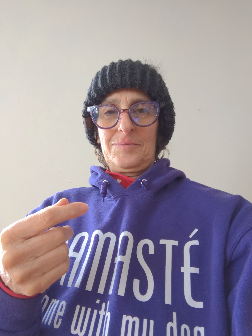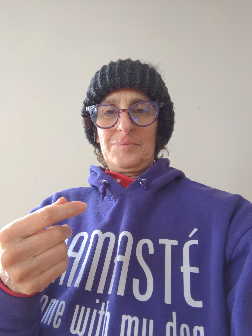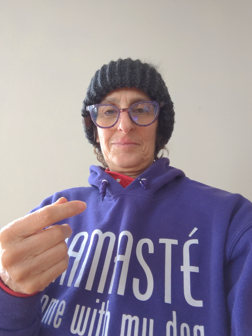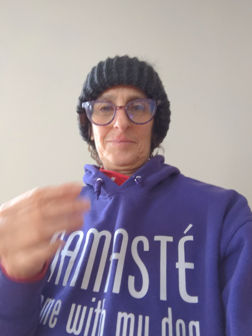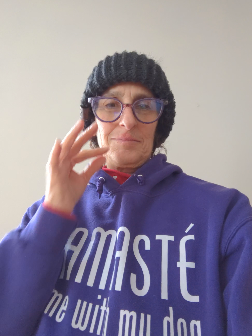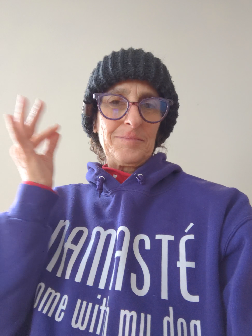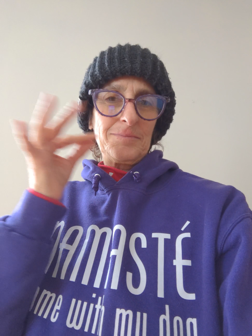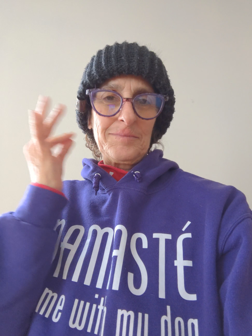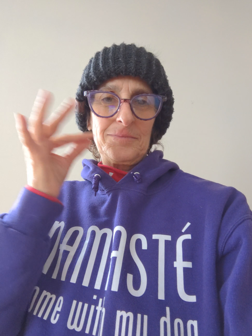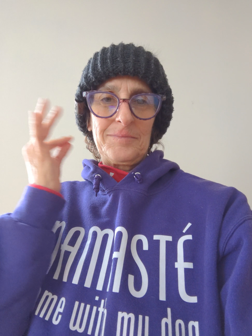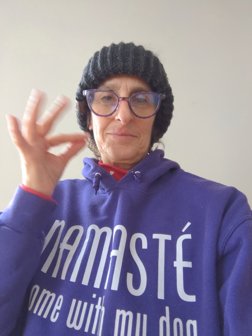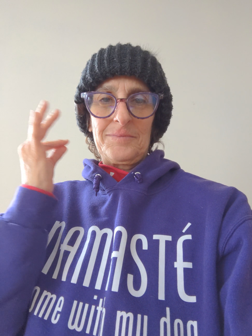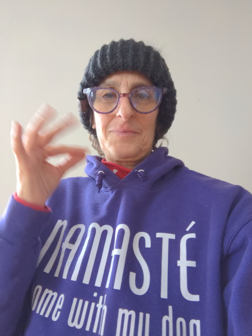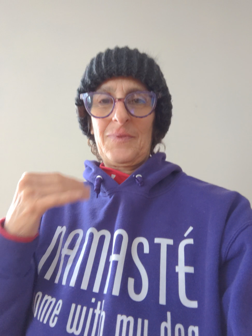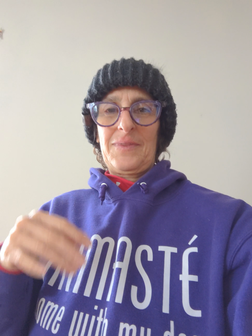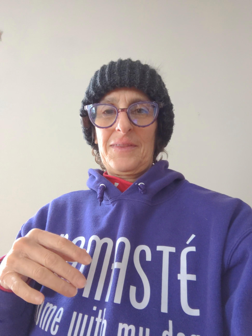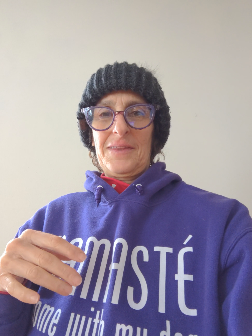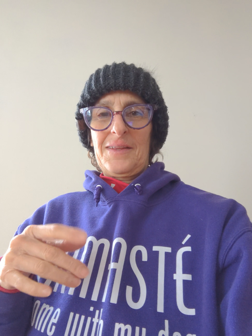cat